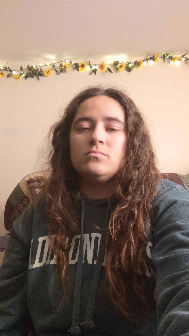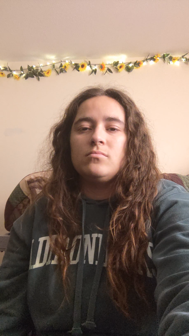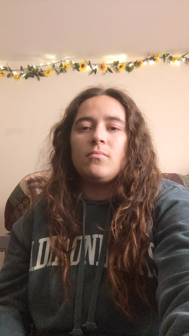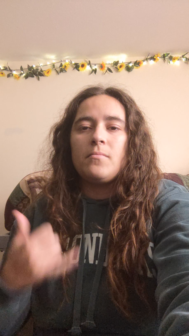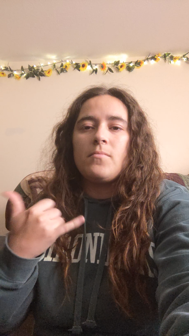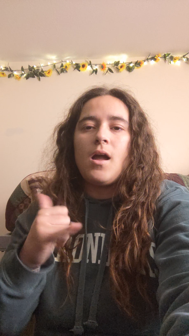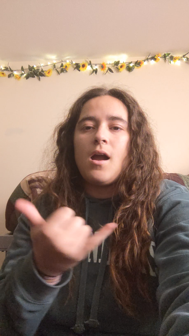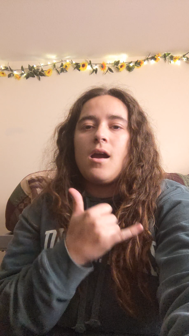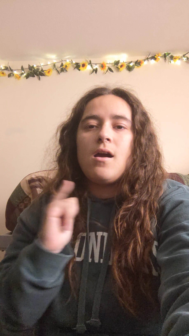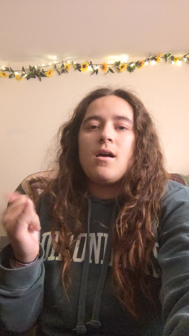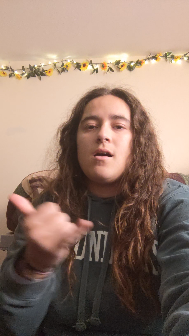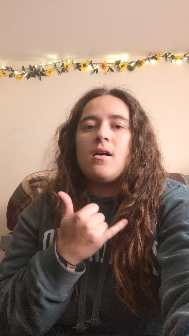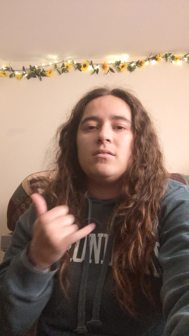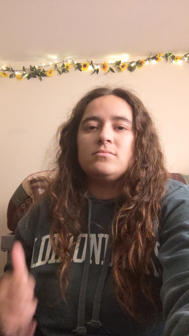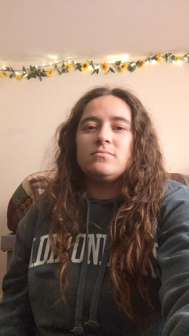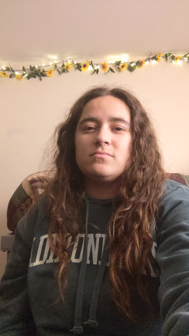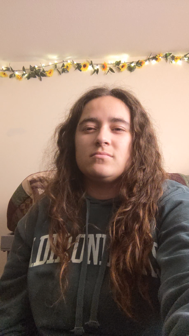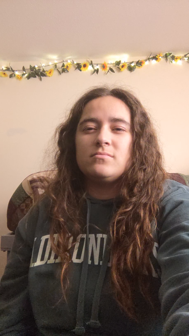play